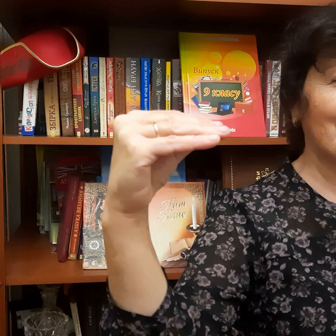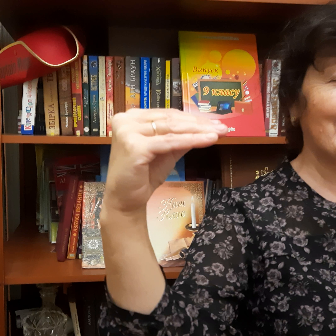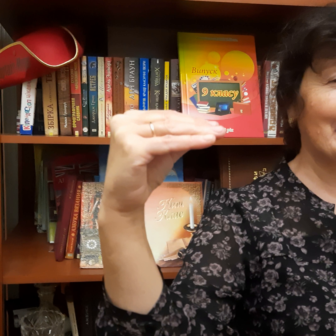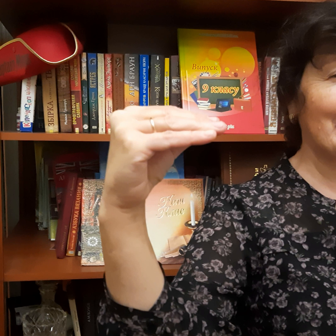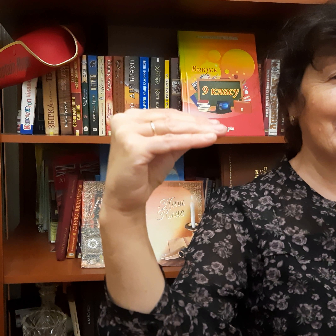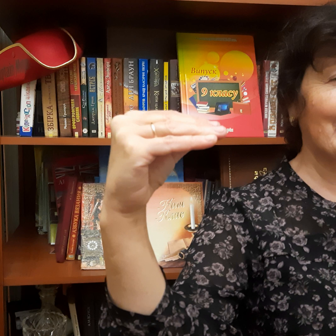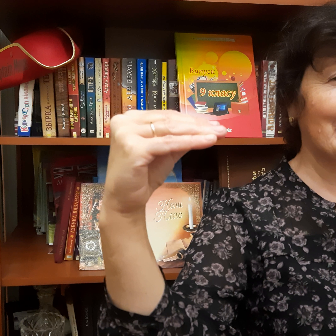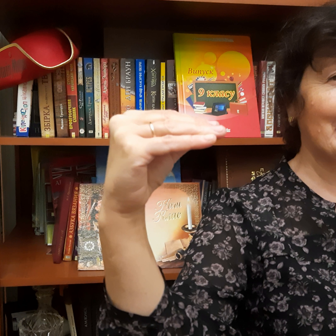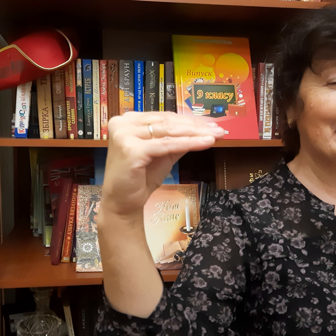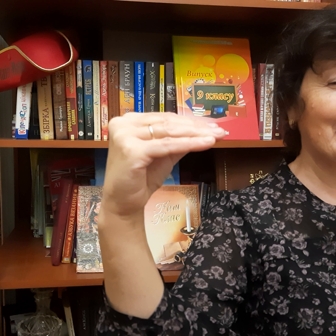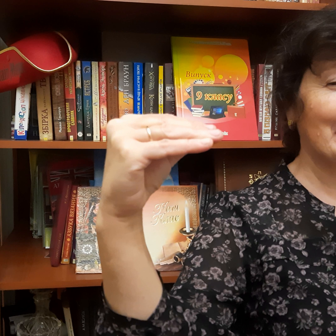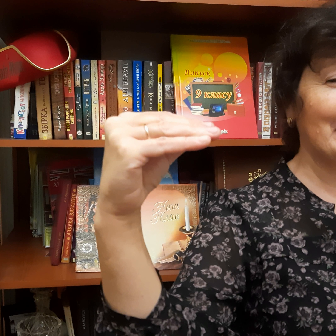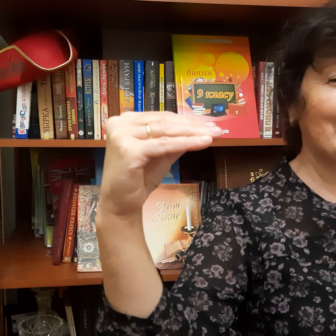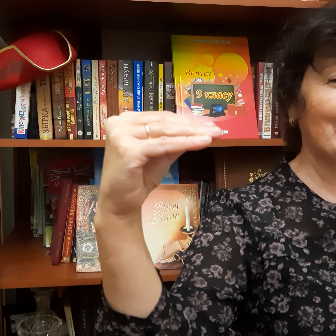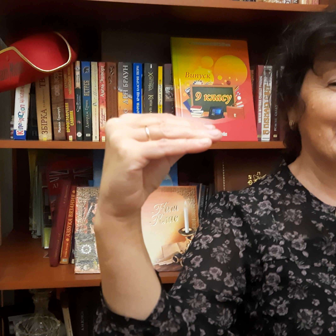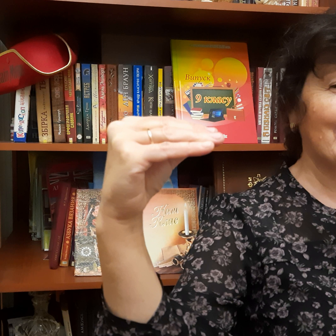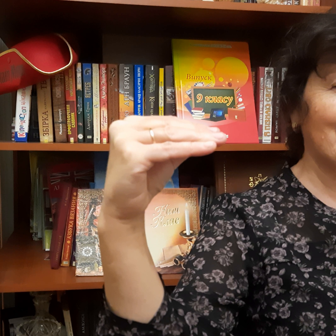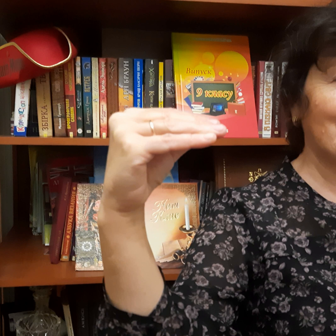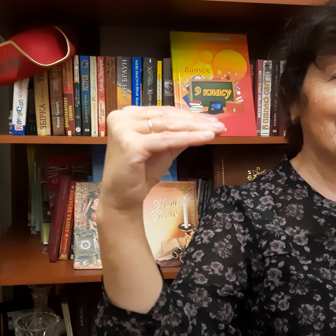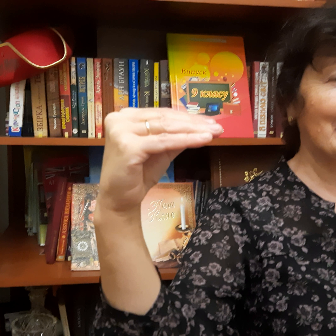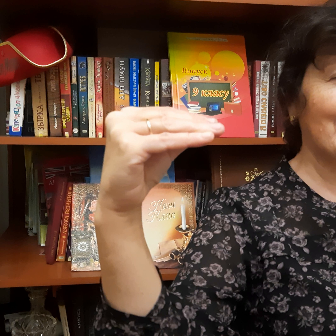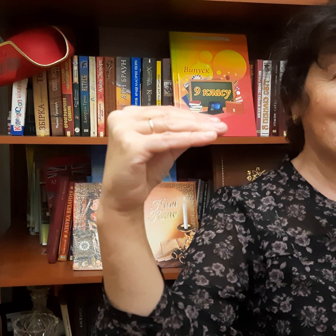Ж